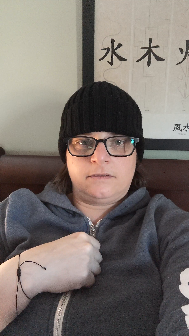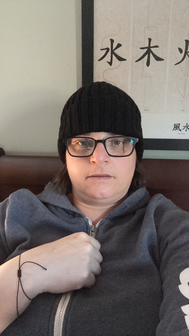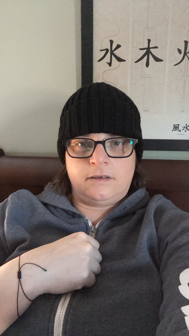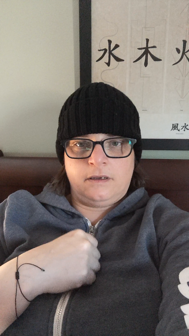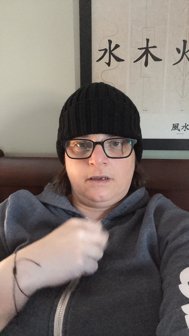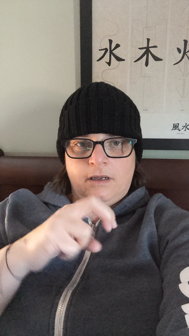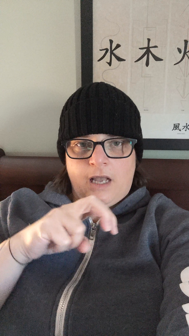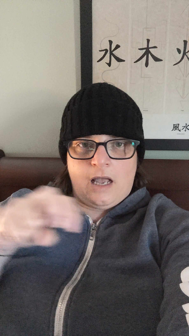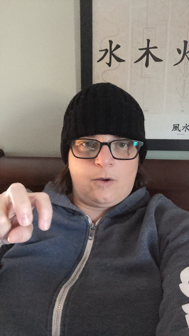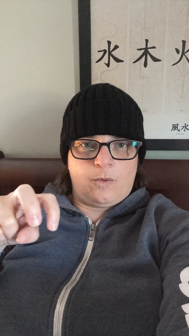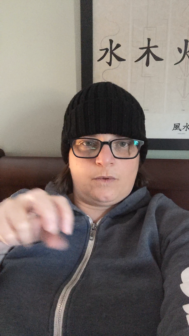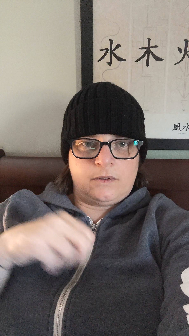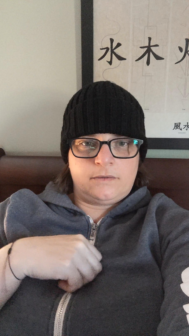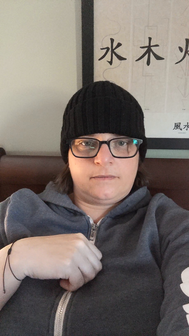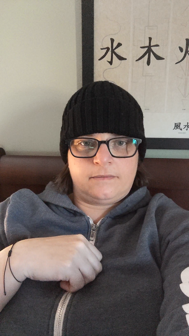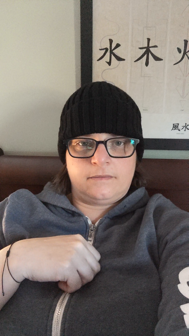couch